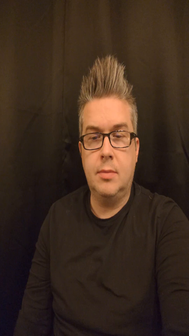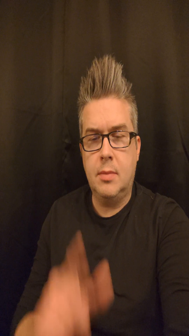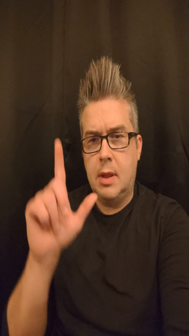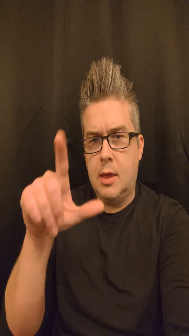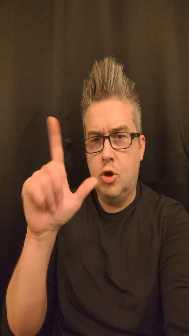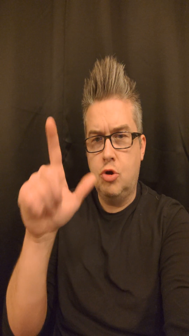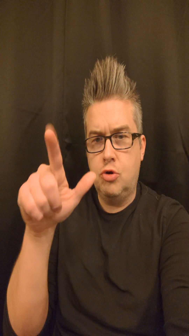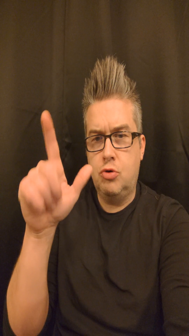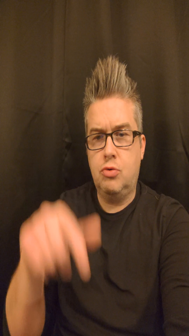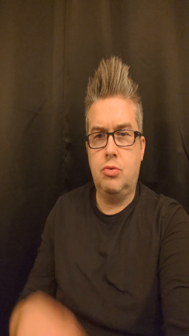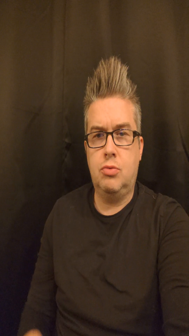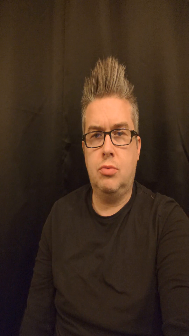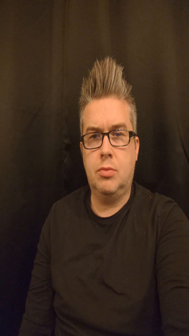later